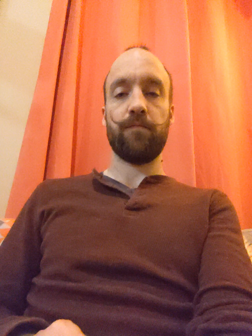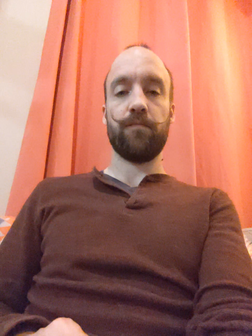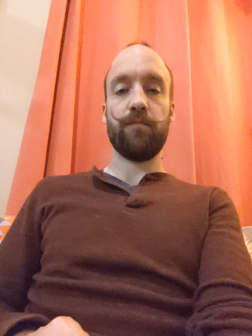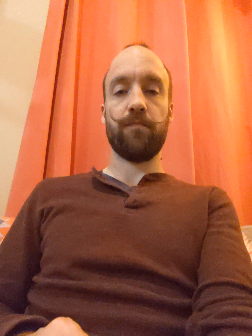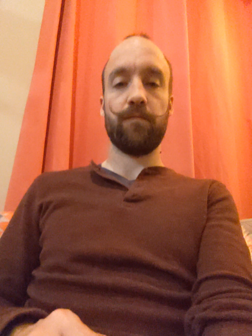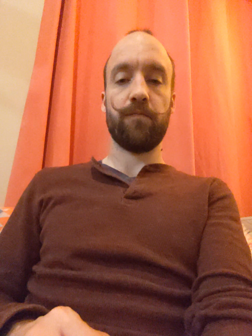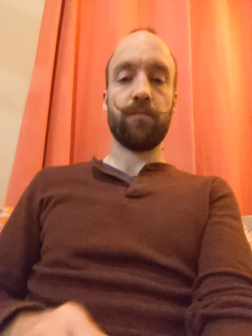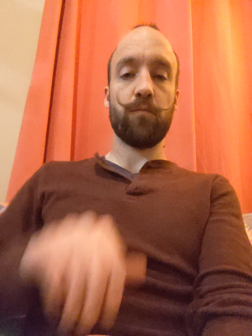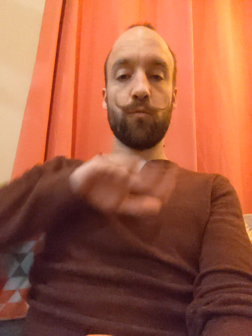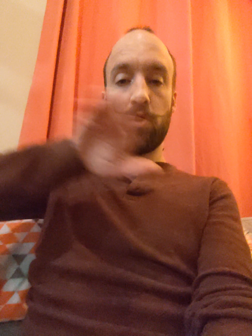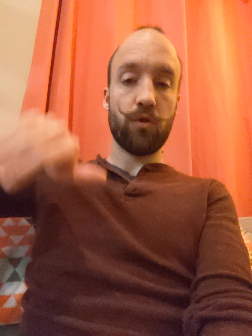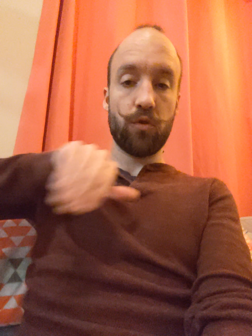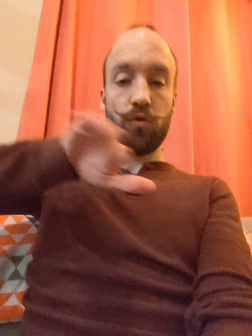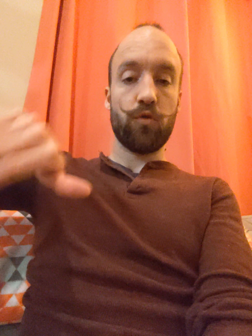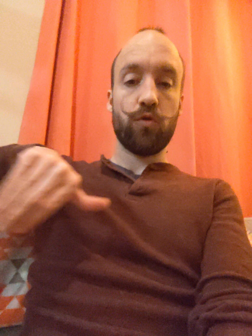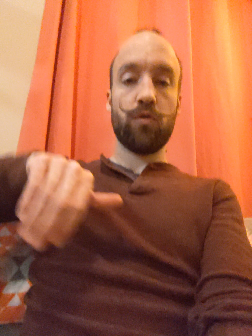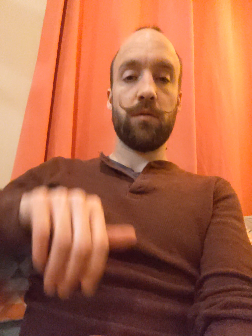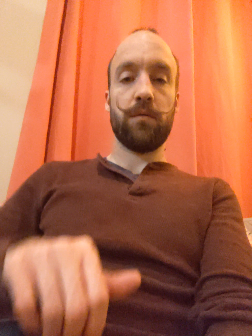pool